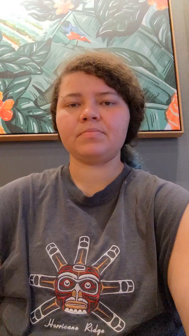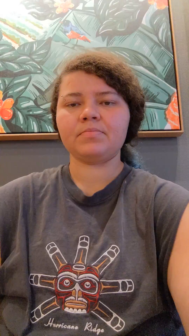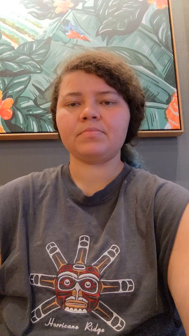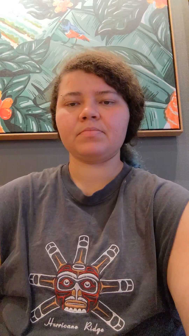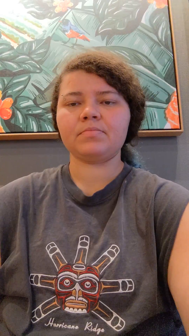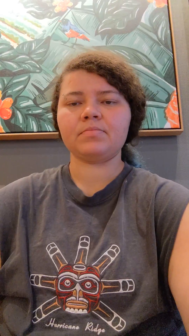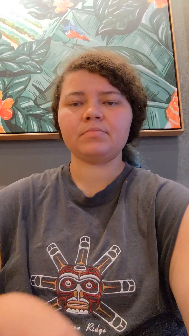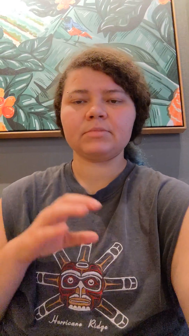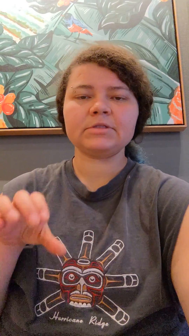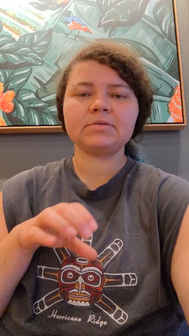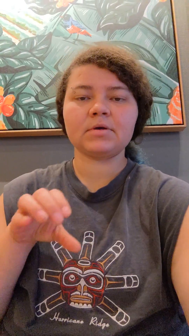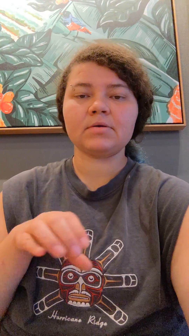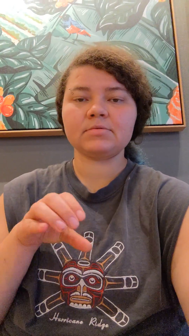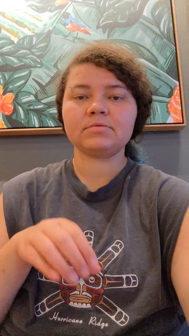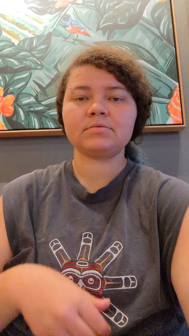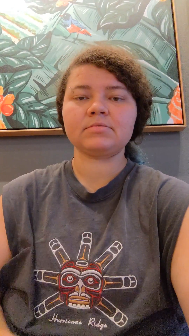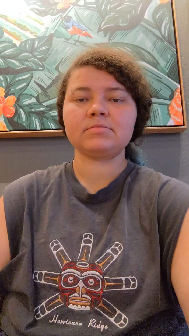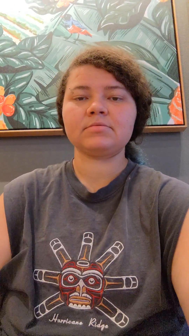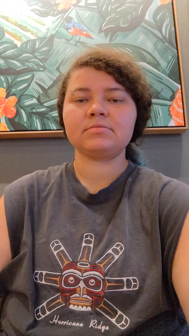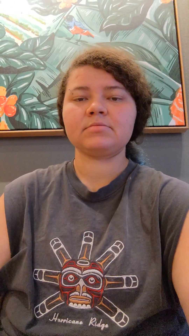does